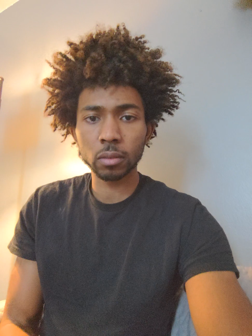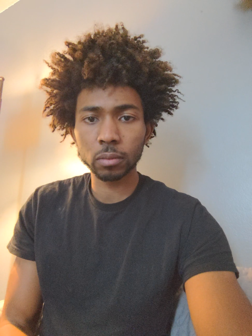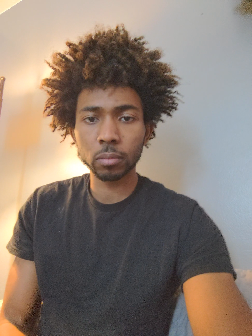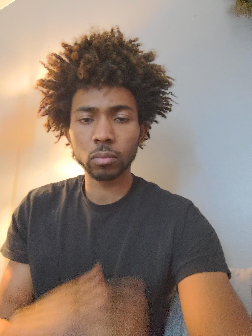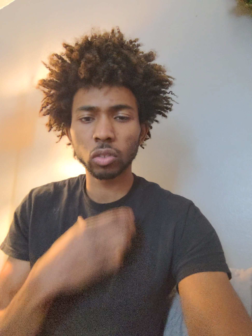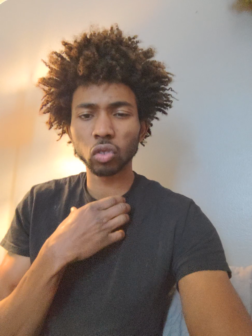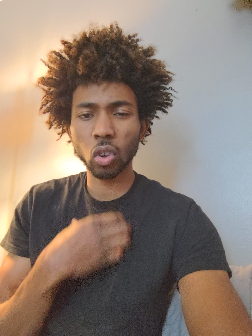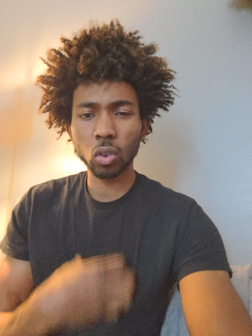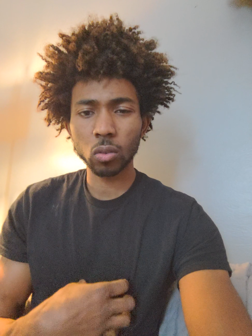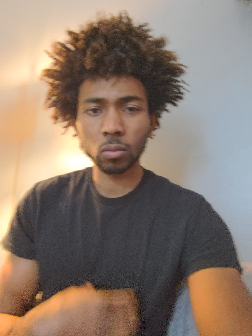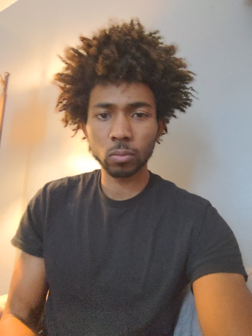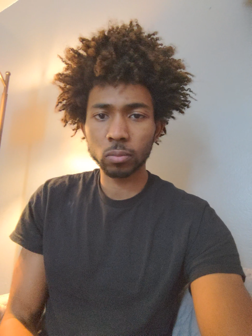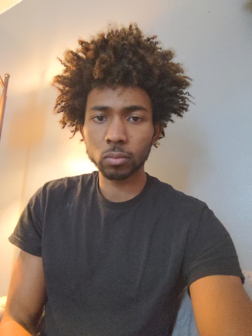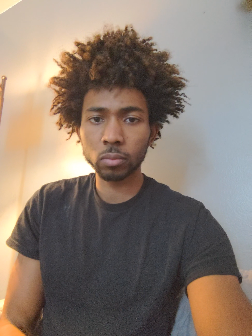hungry